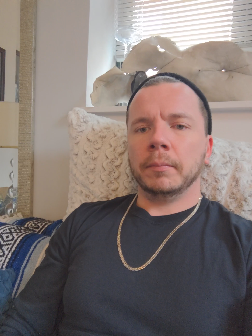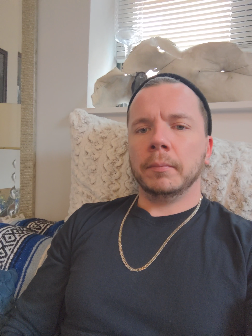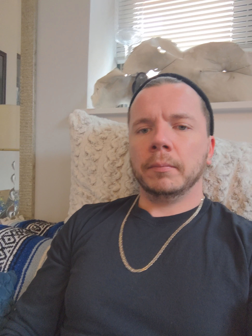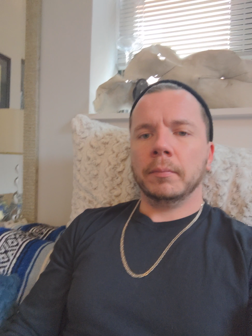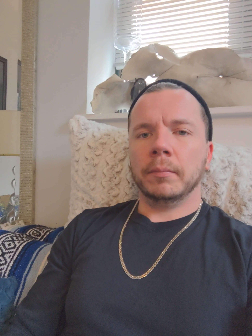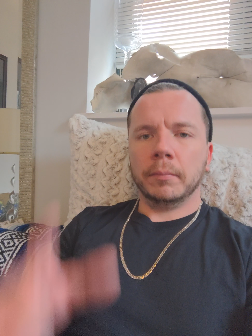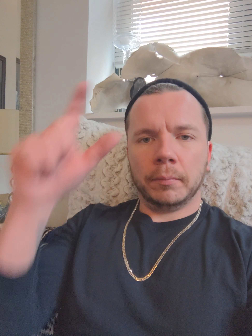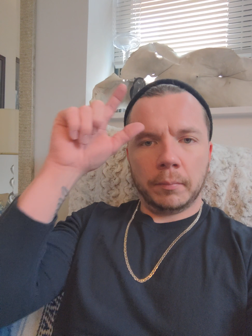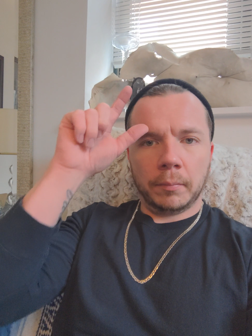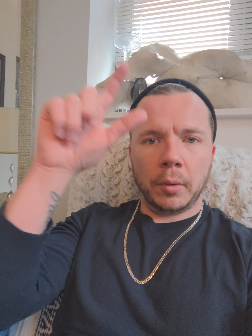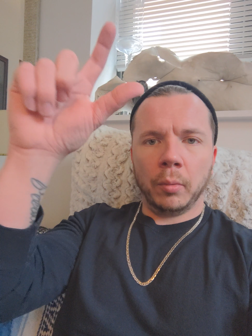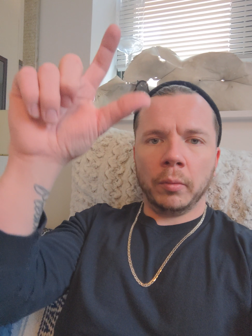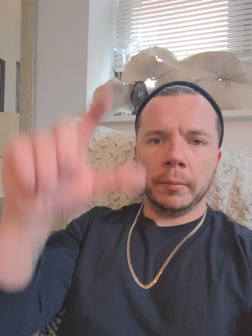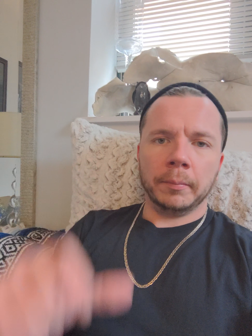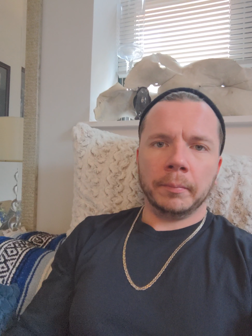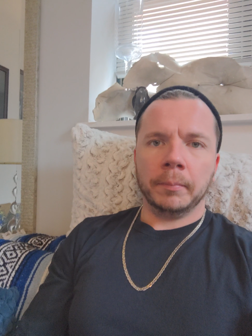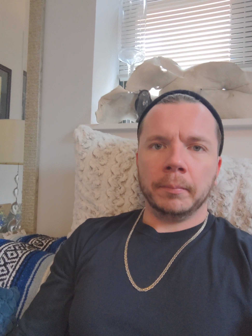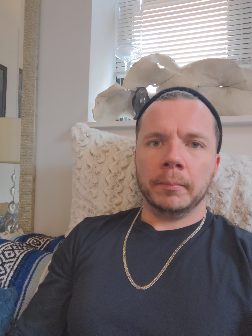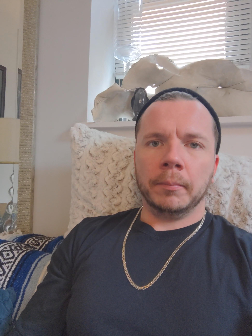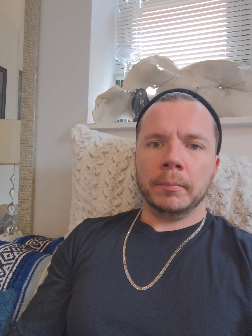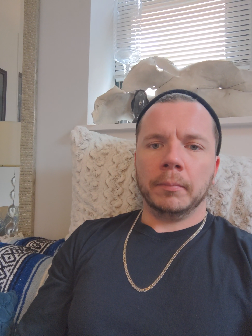moon